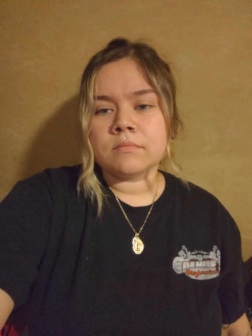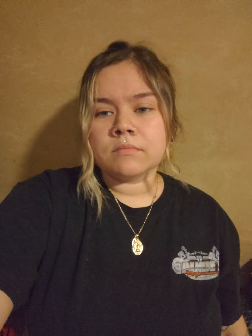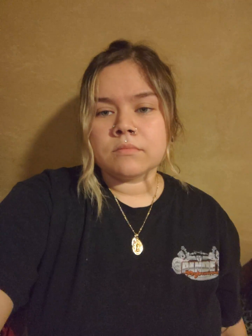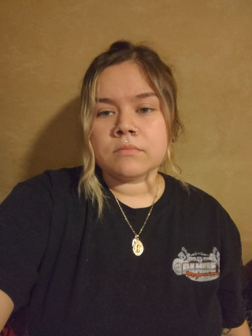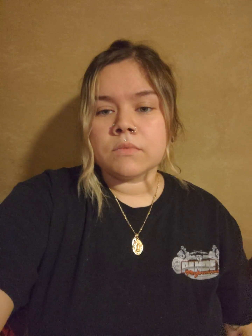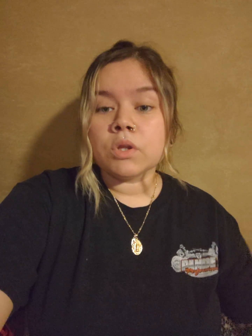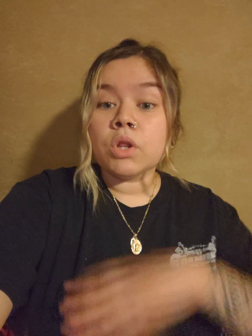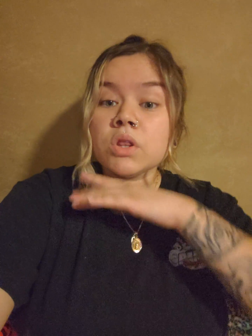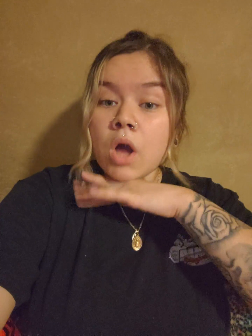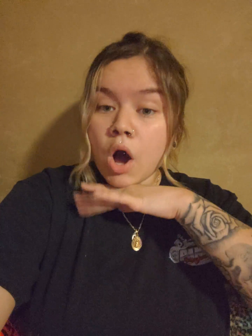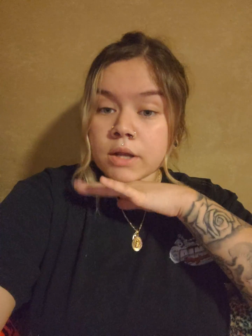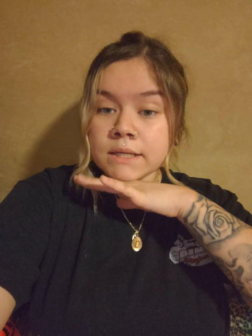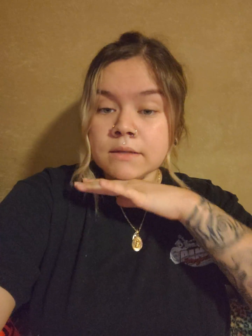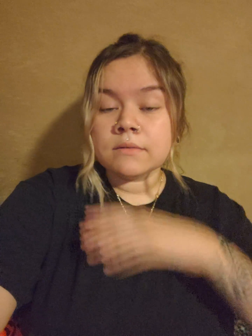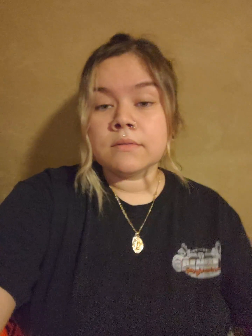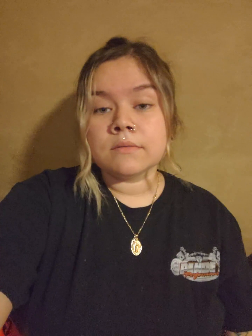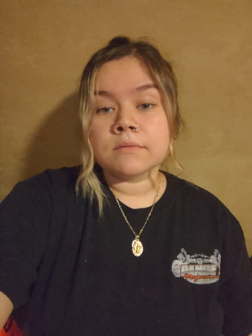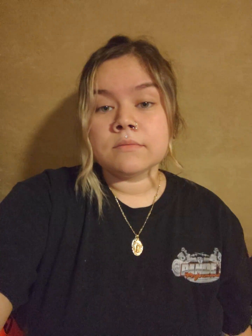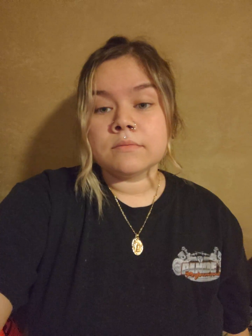naughty